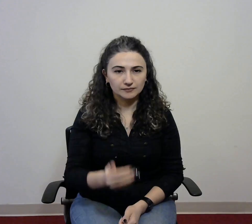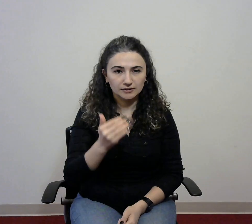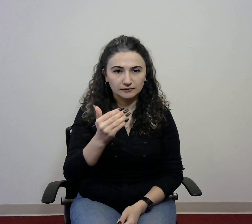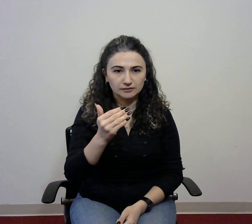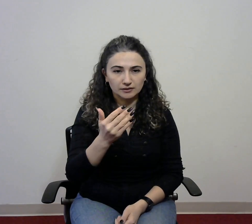siz